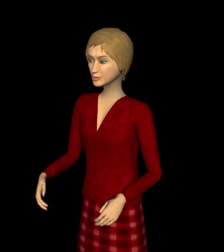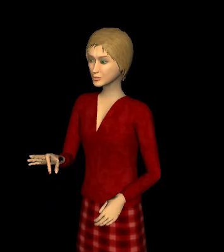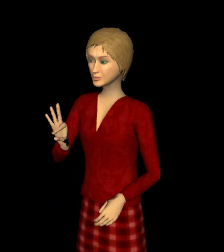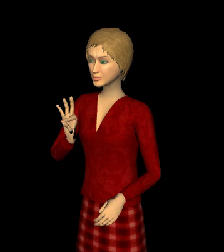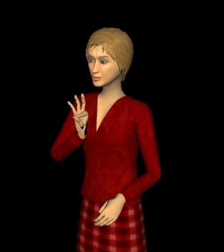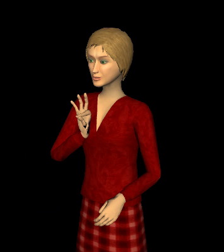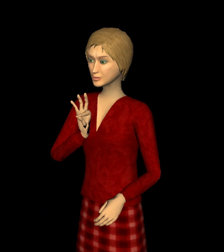دعوة